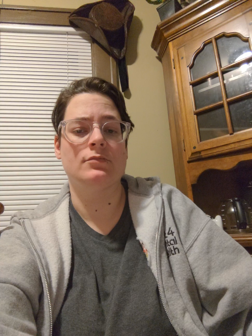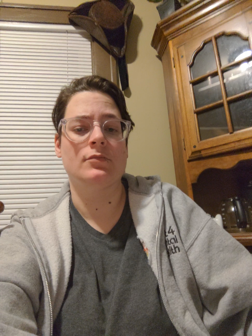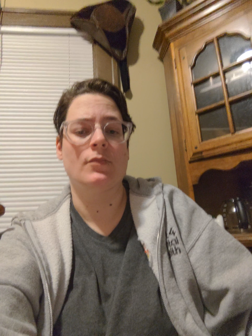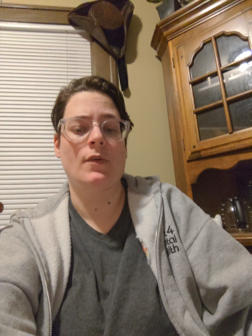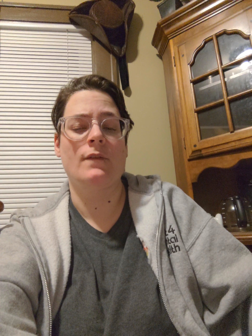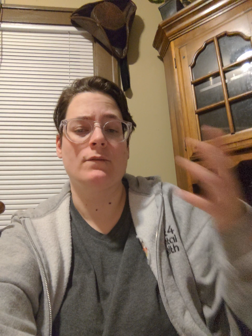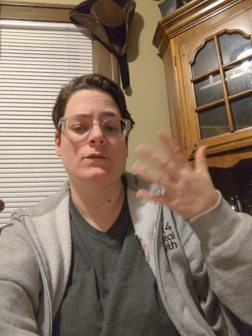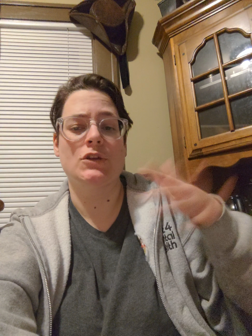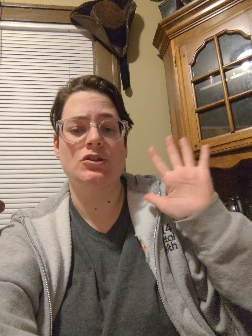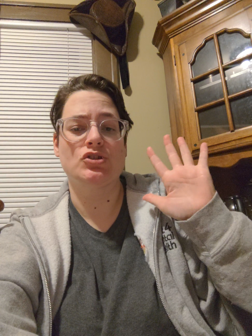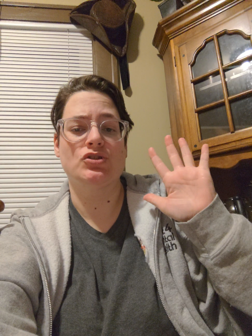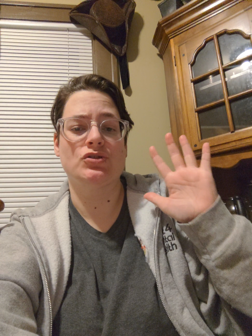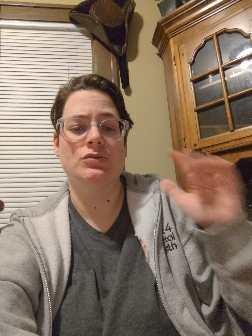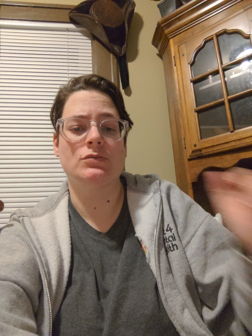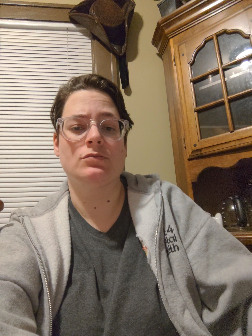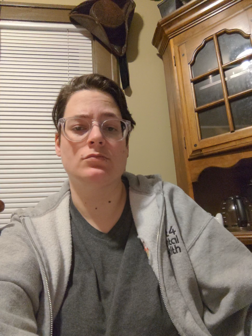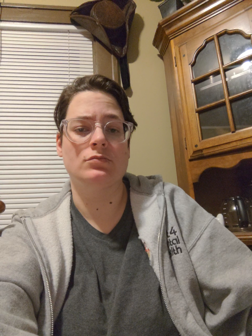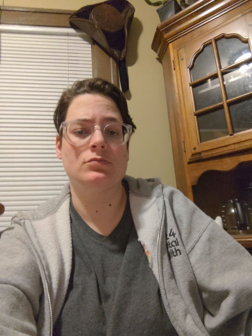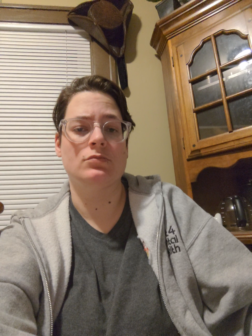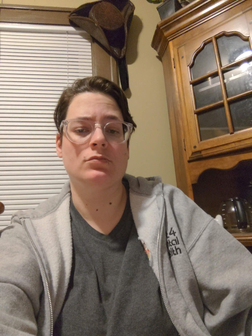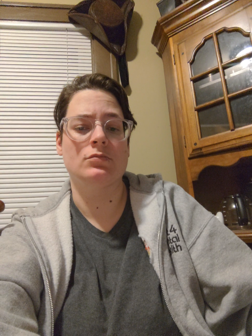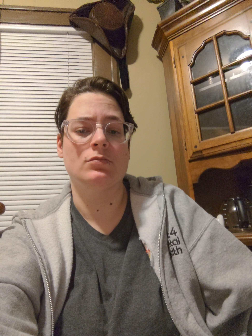finish